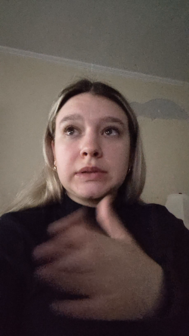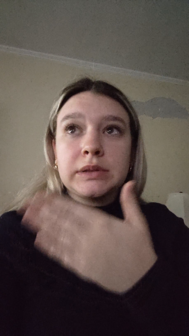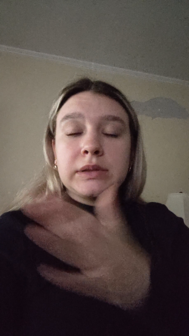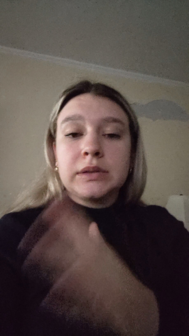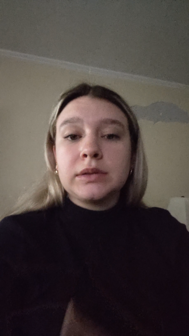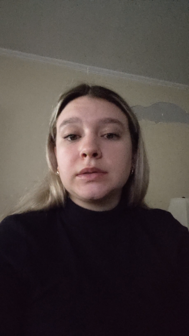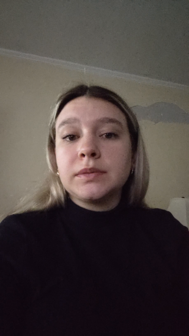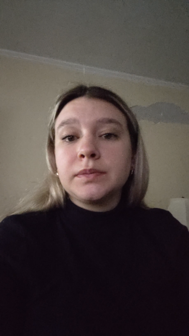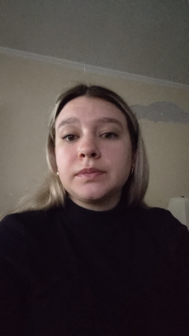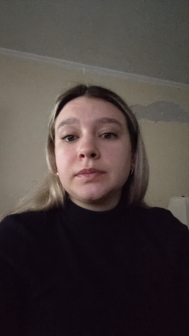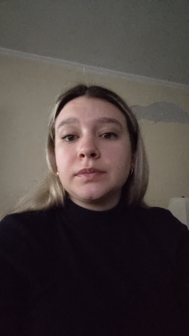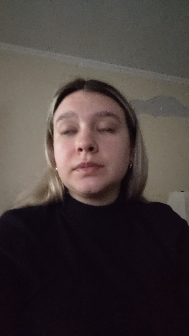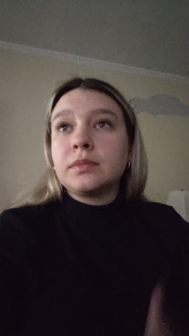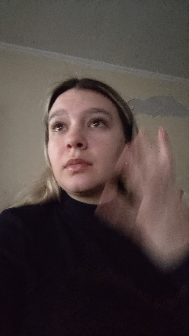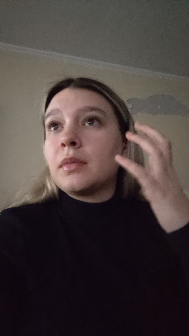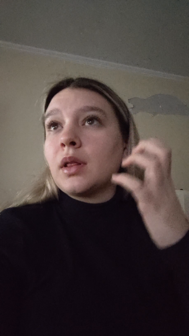pillow